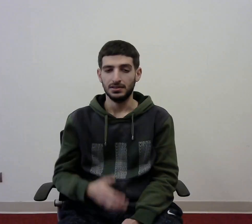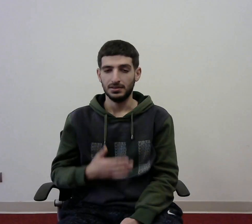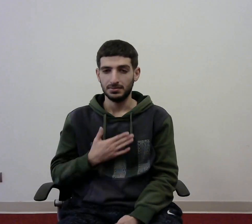mən